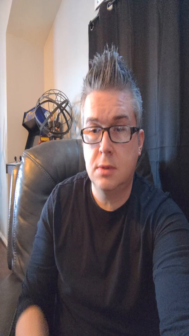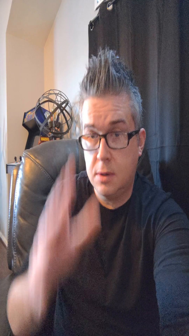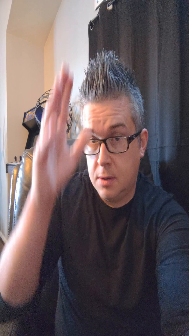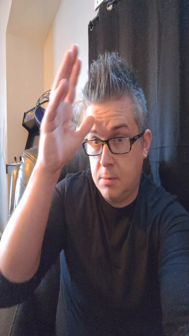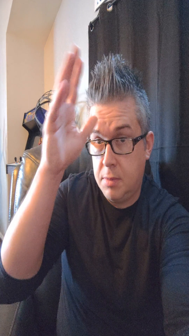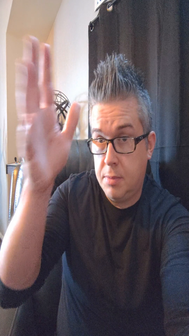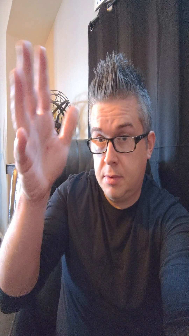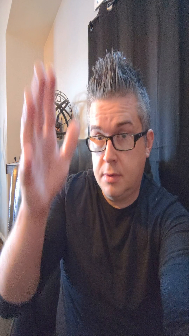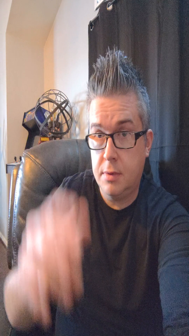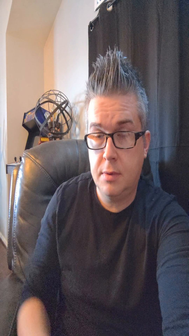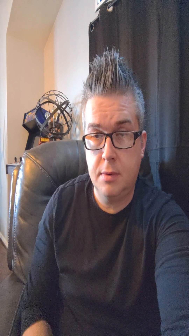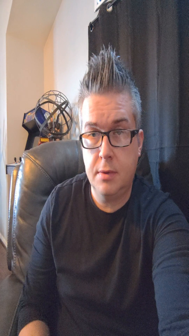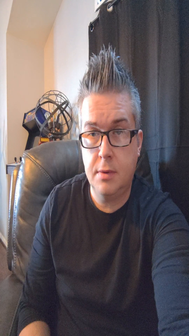grandpa